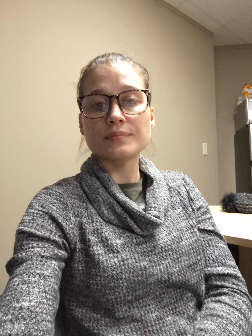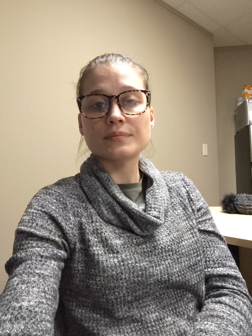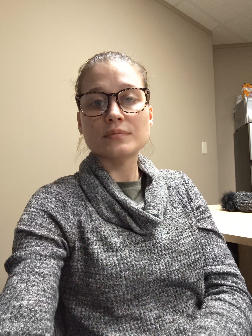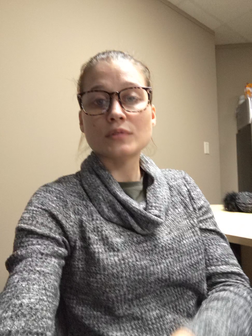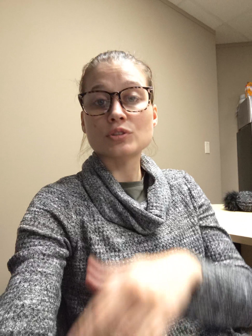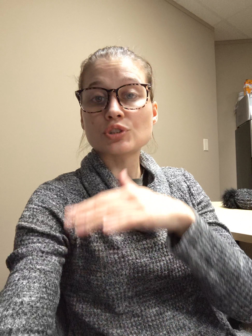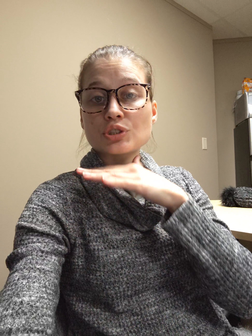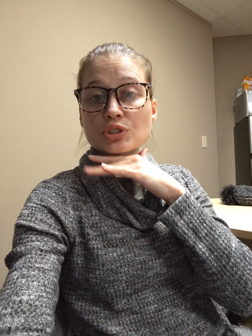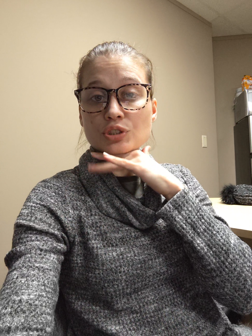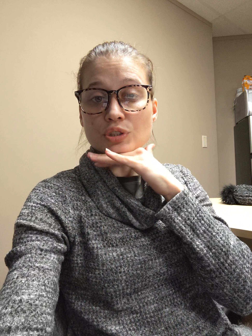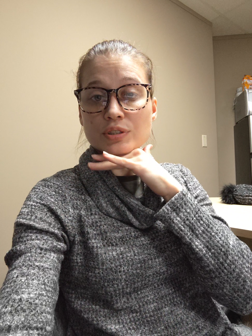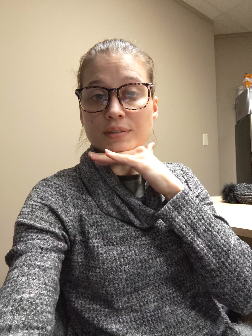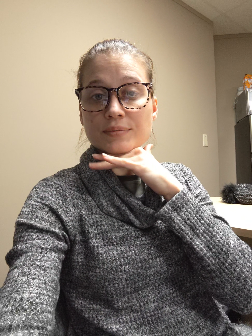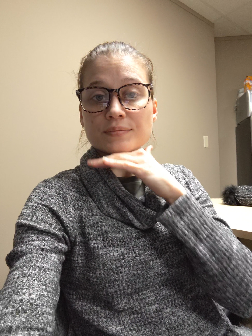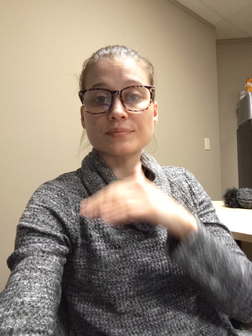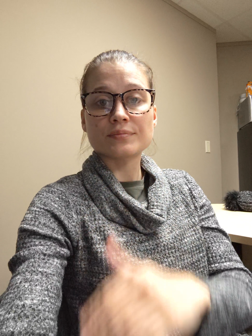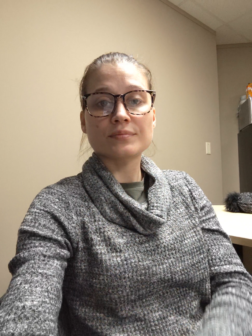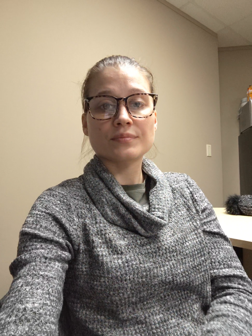dirty